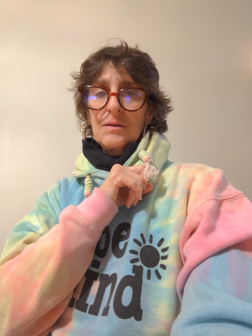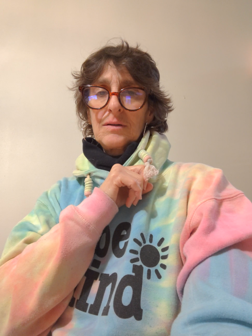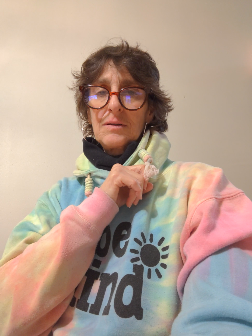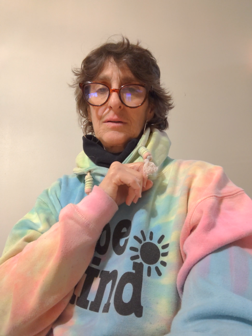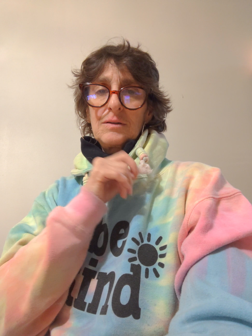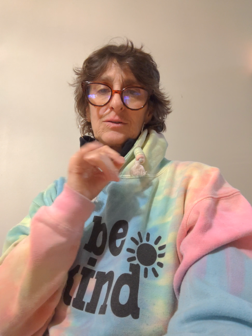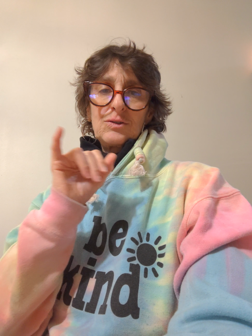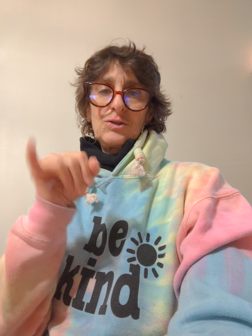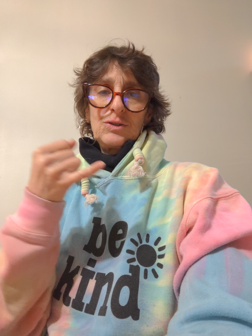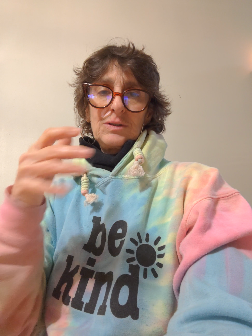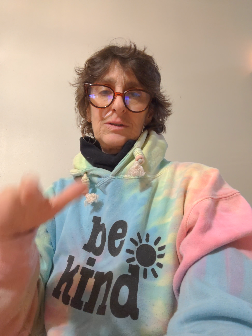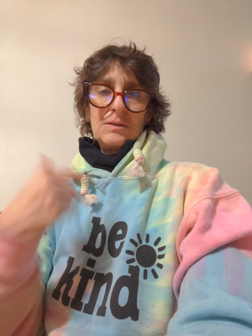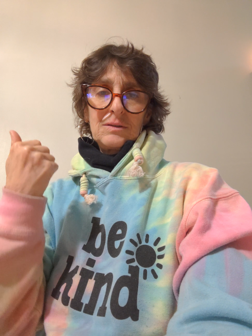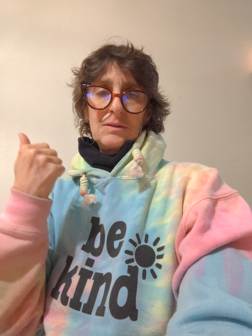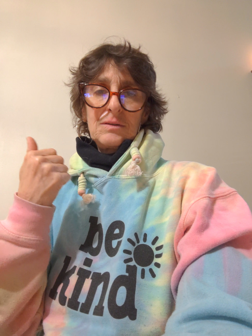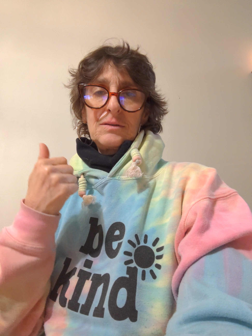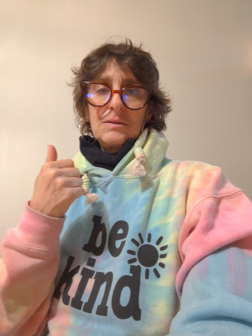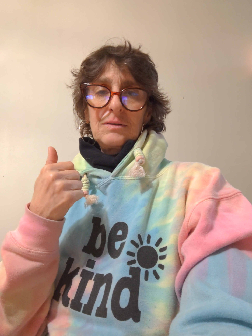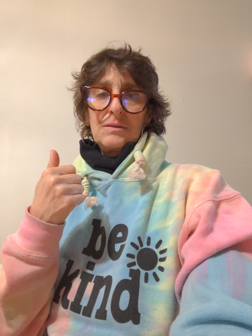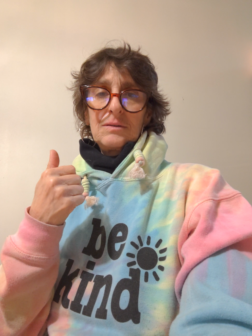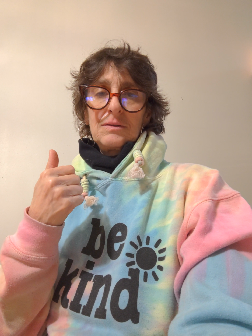jeans